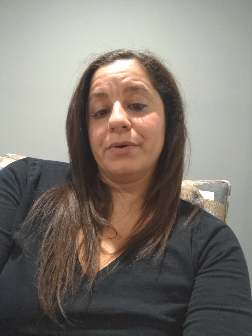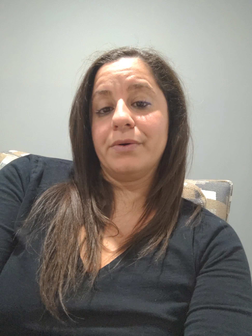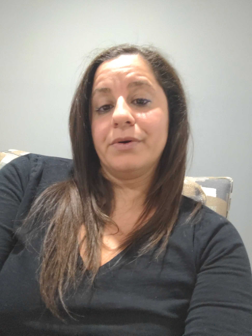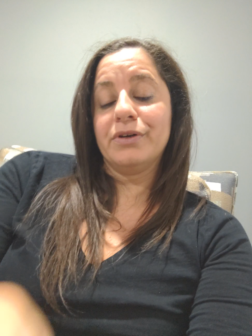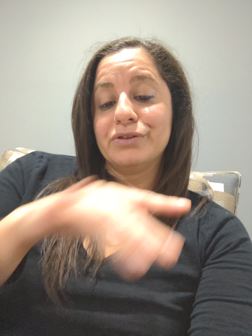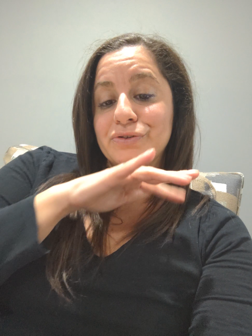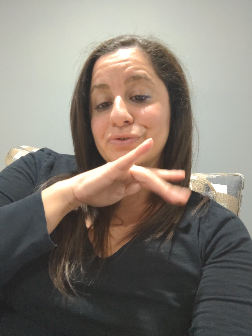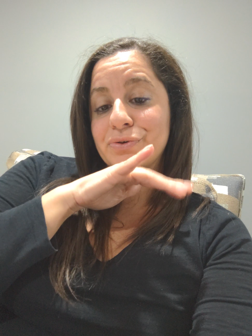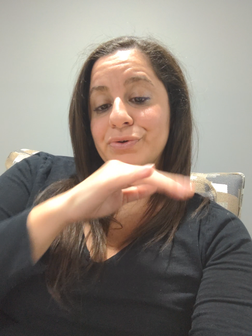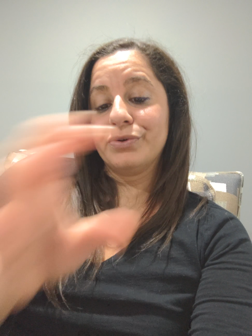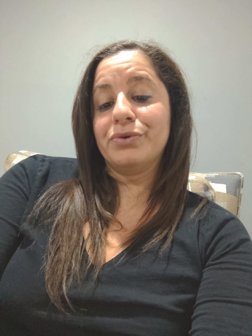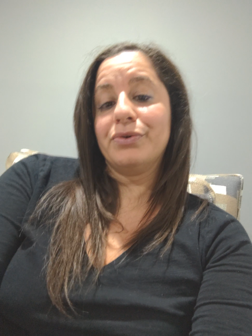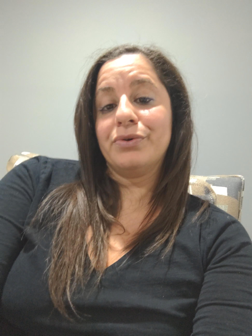dirty